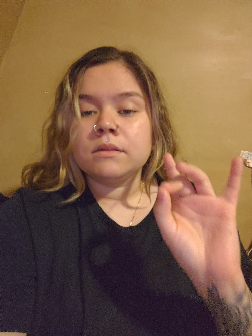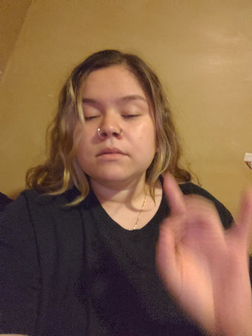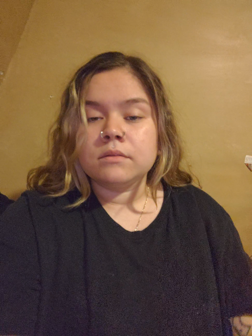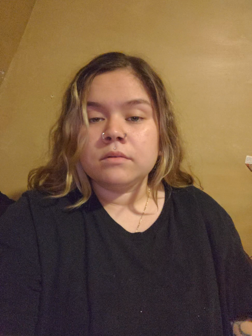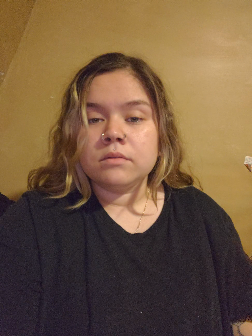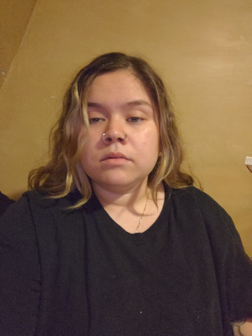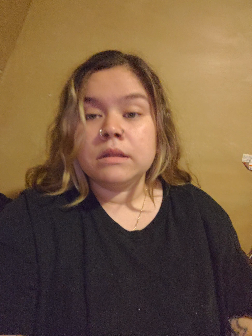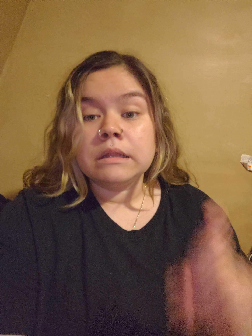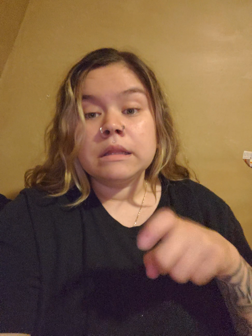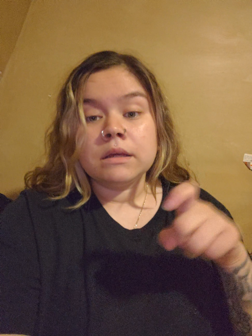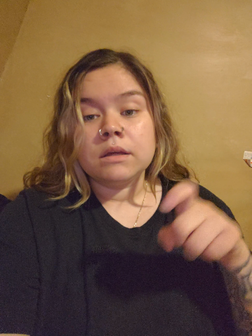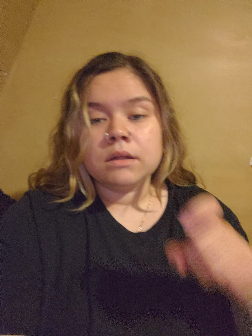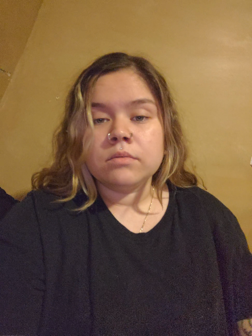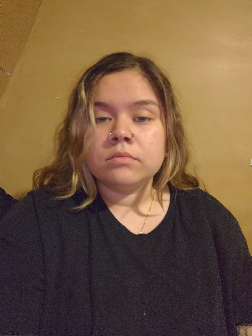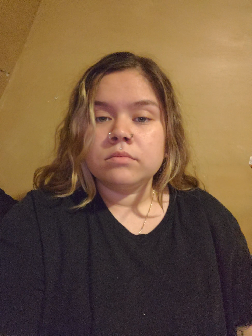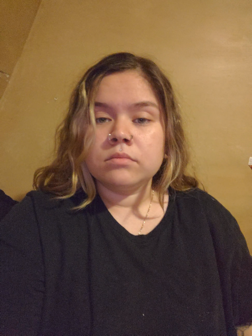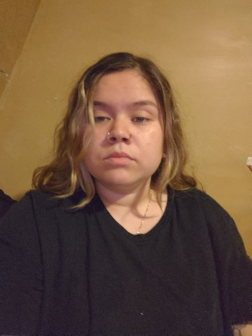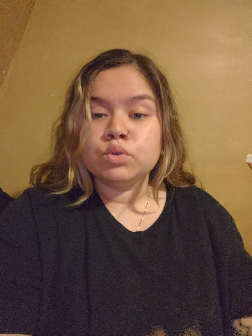need